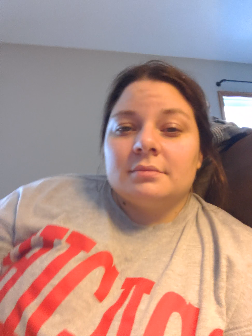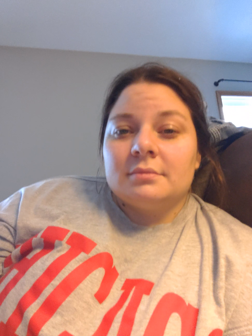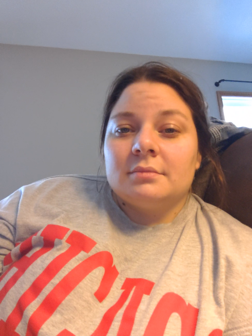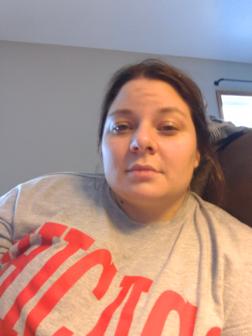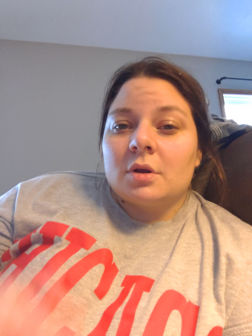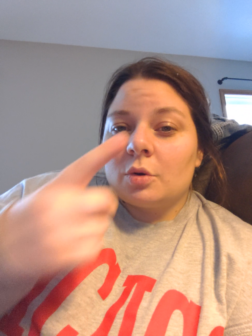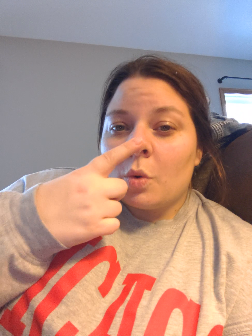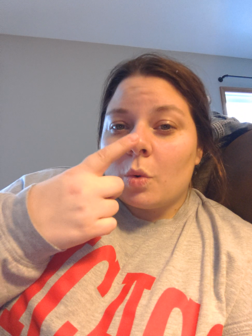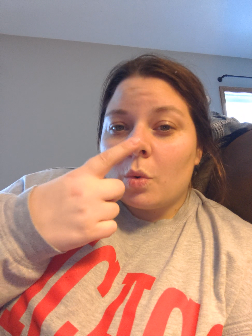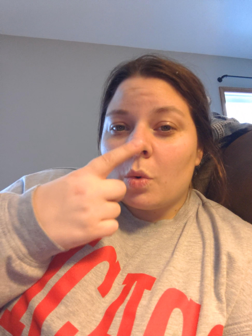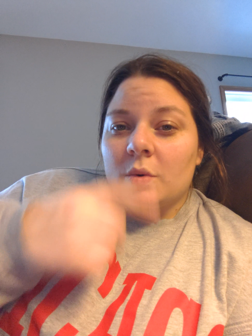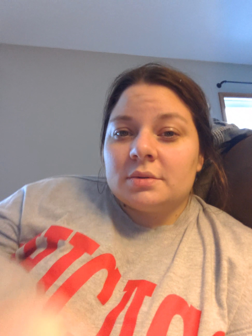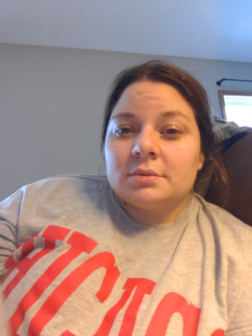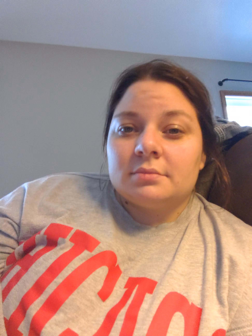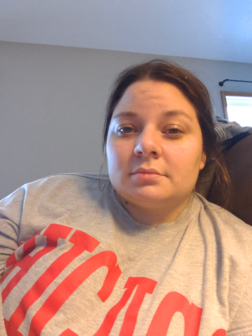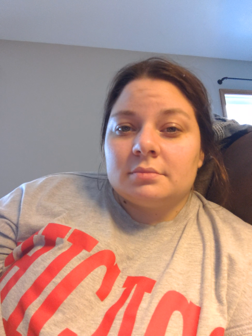nose